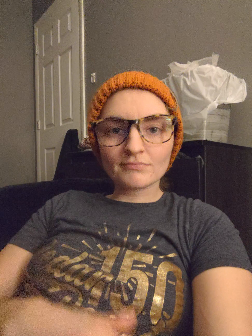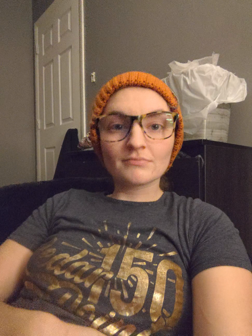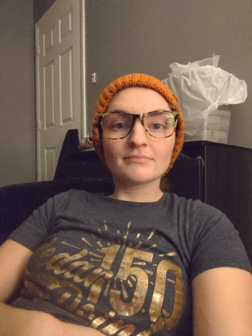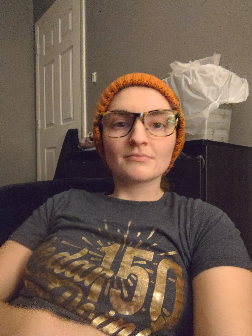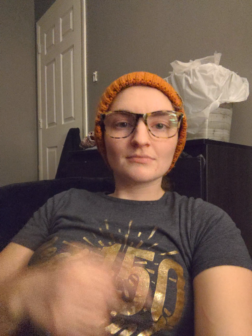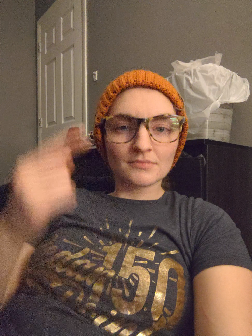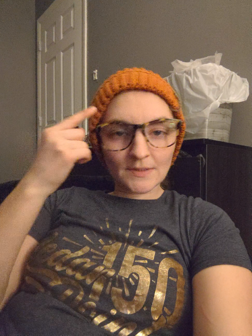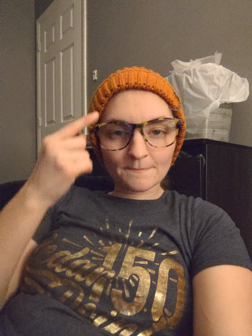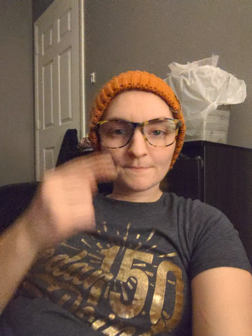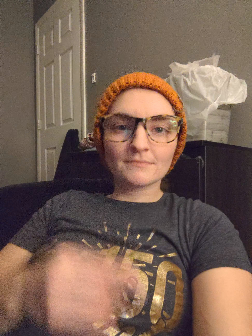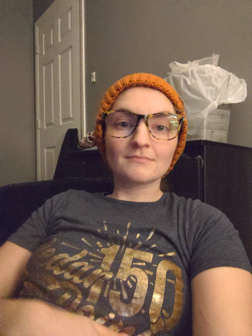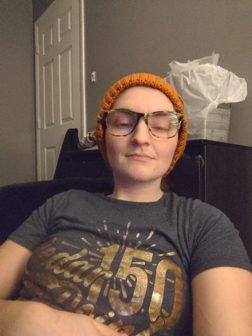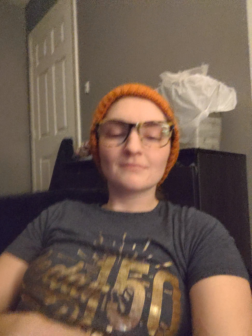think